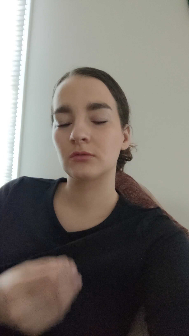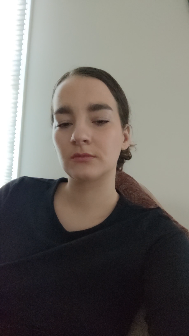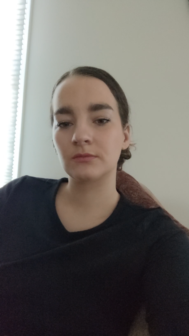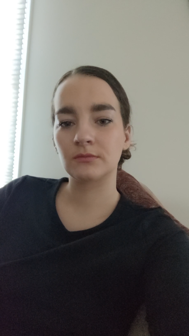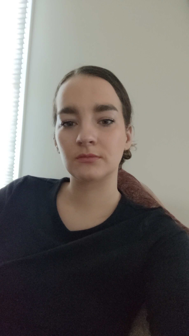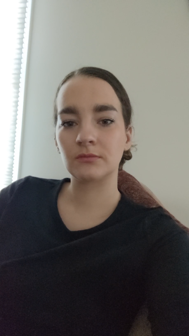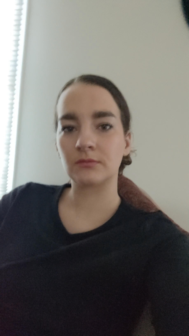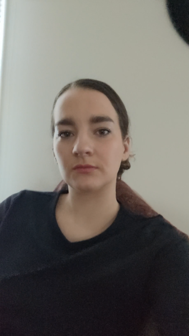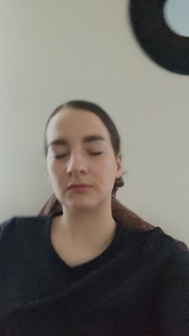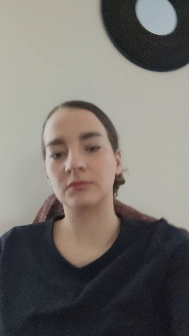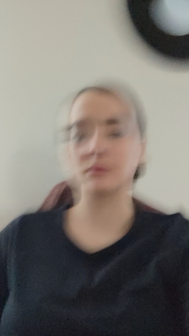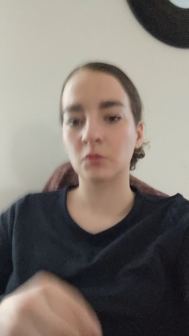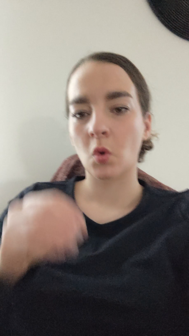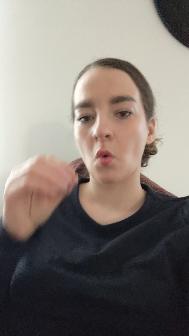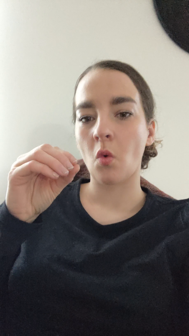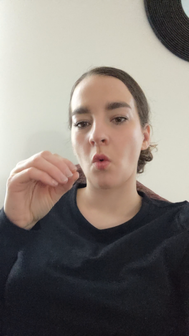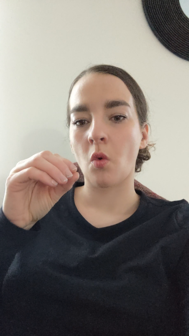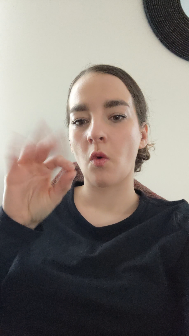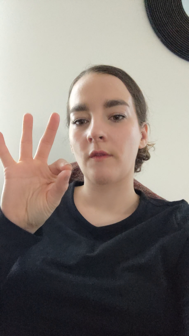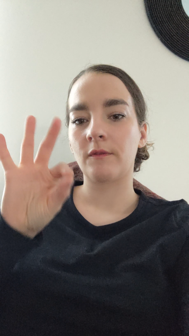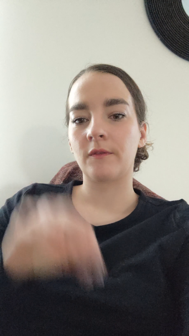of